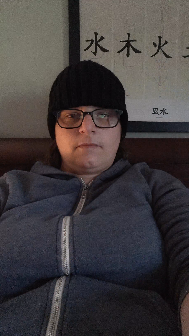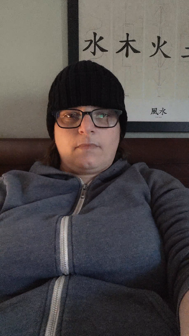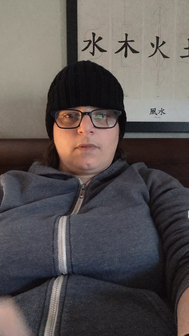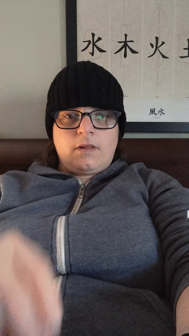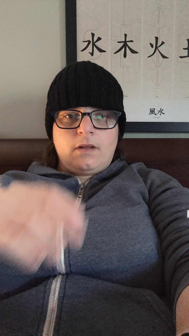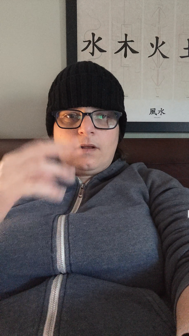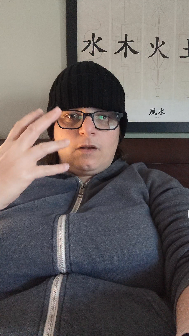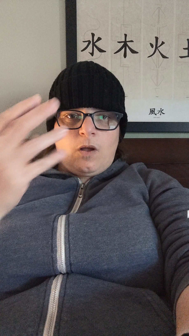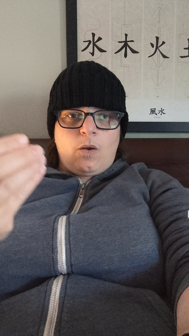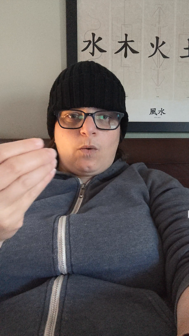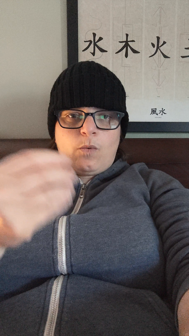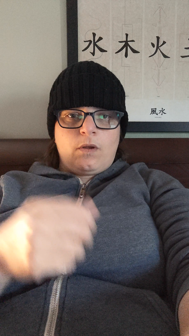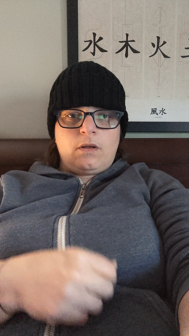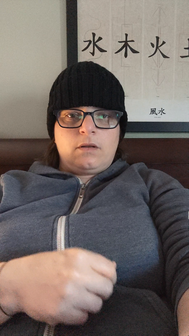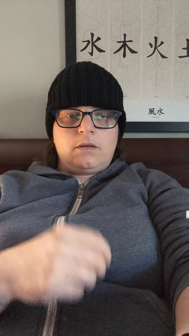got to